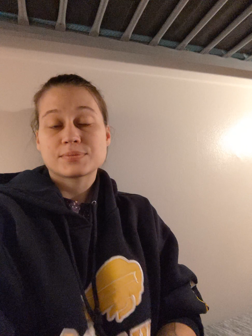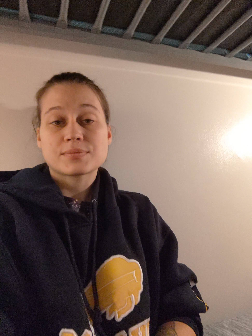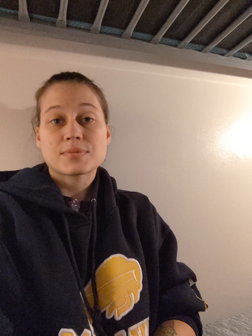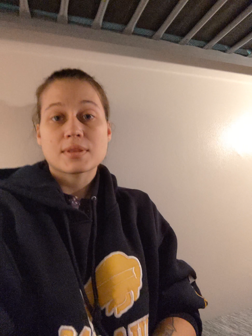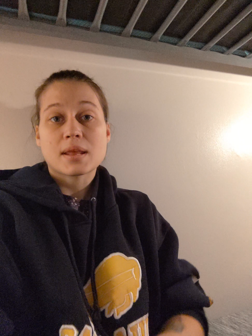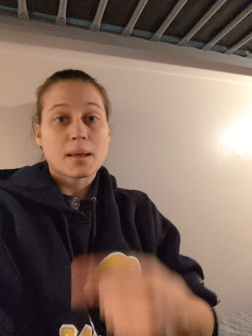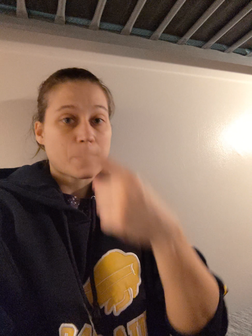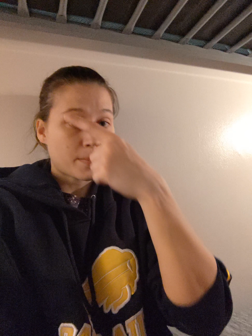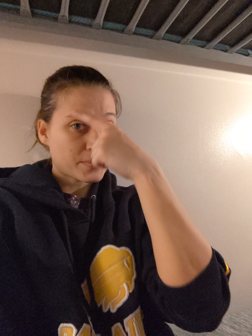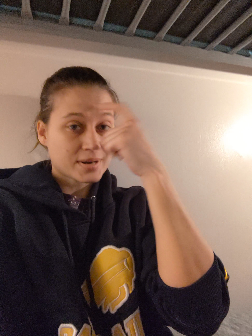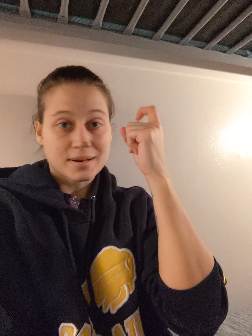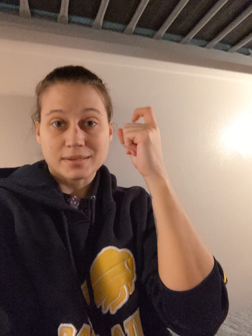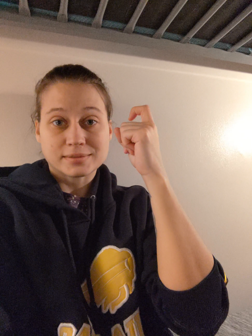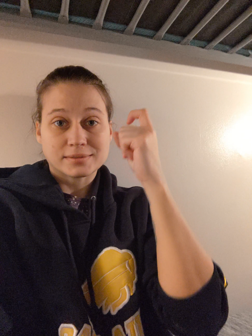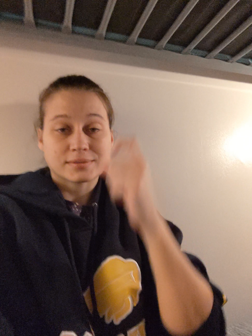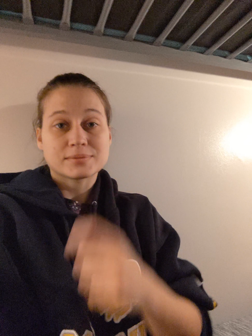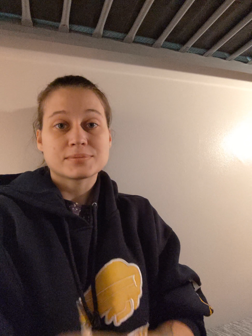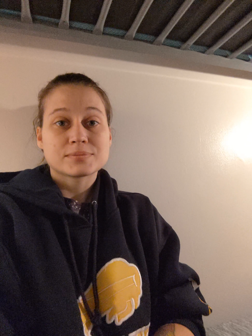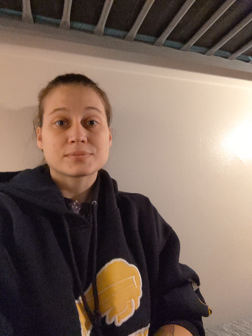because